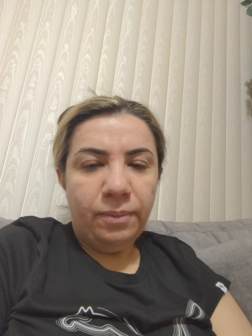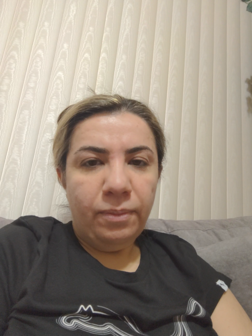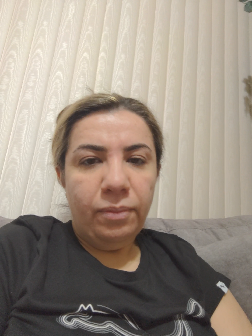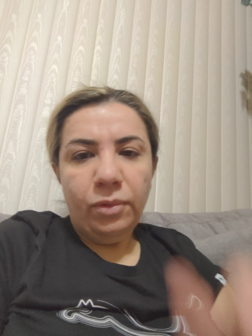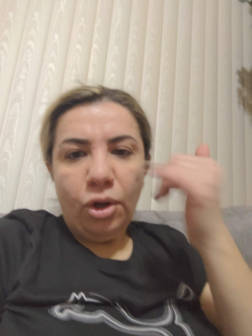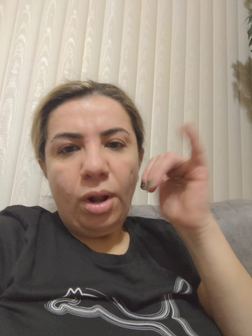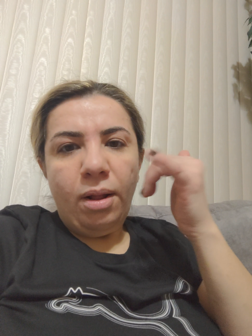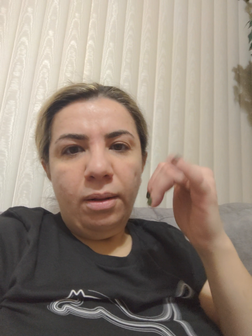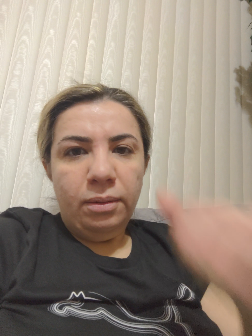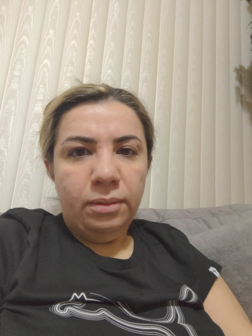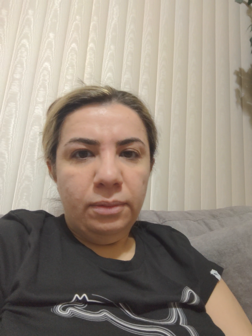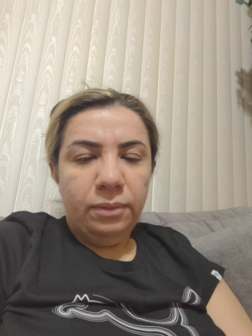yellow